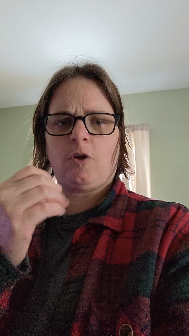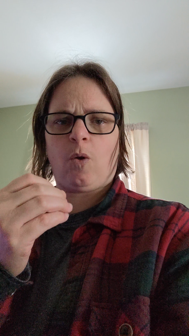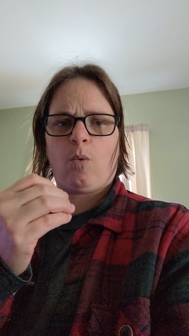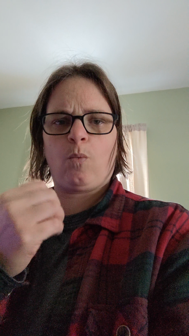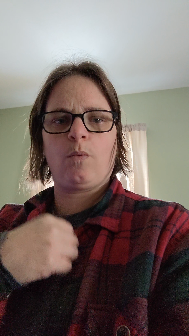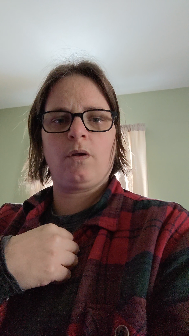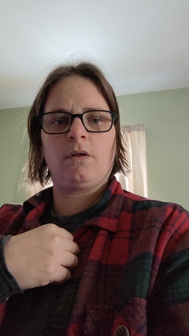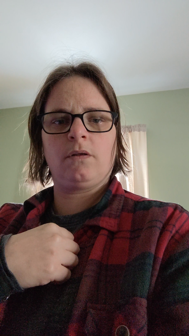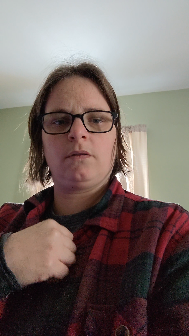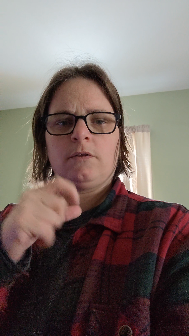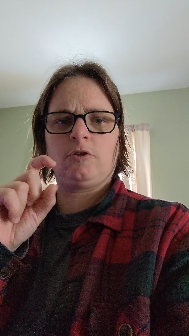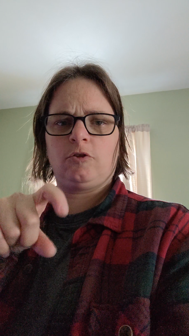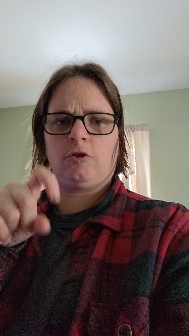should